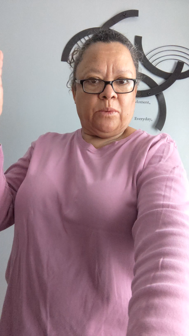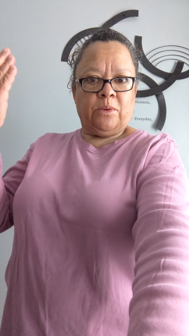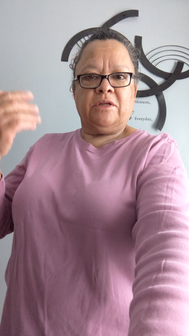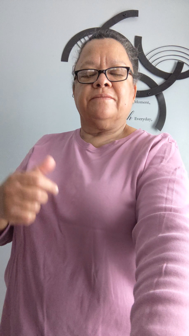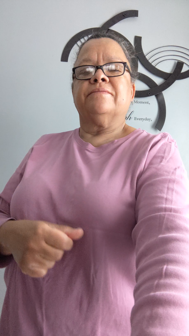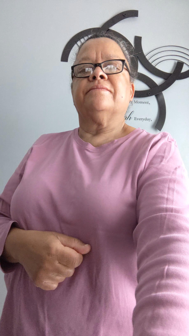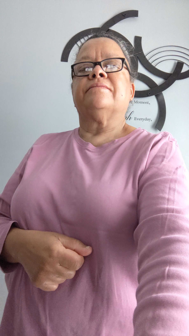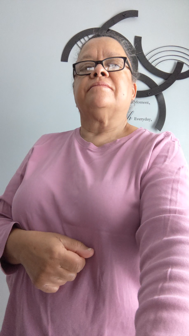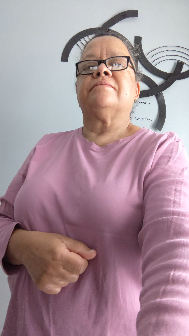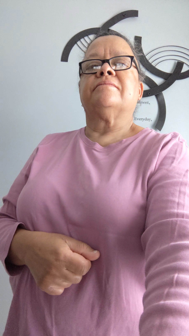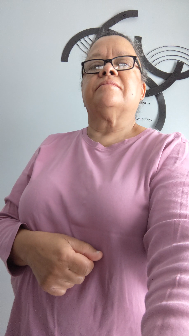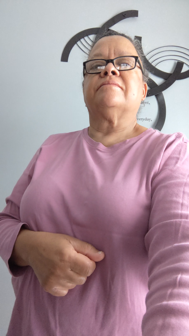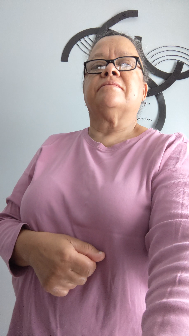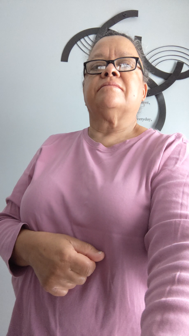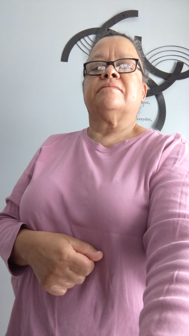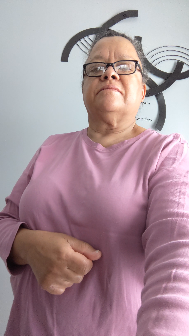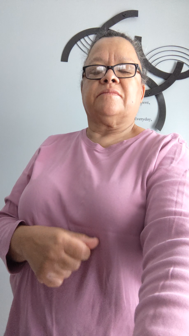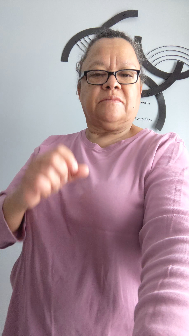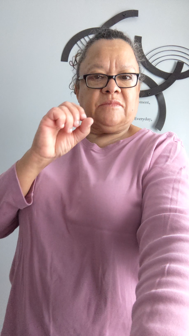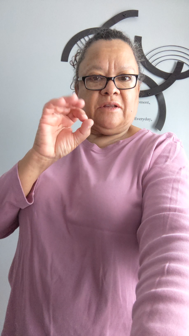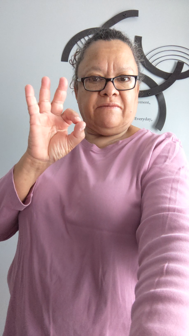of